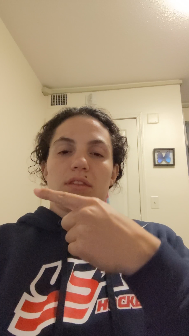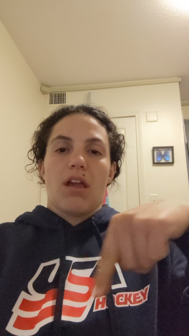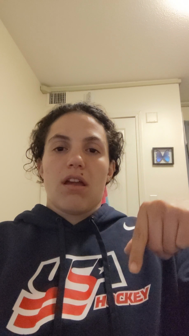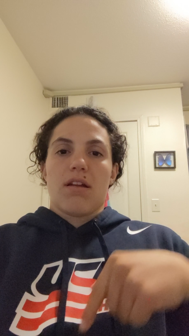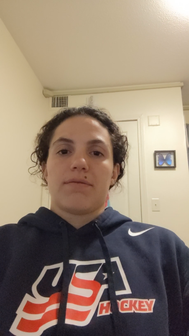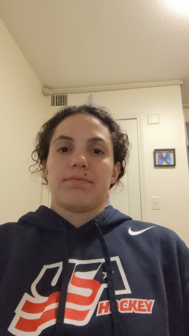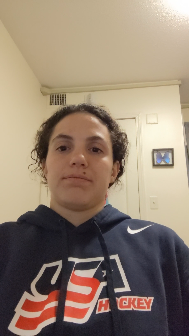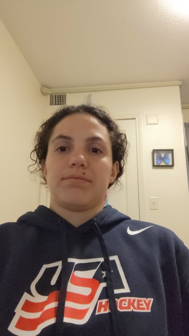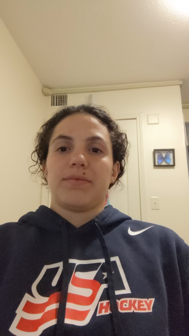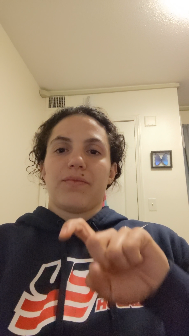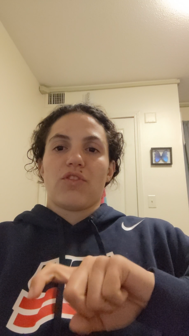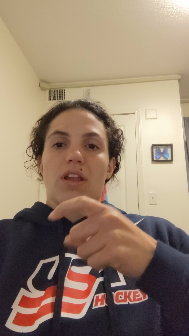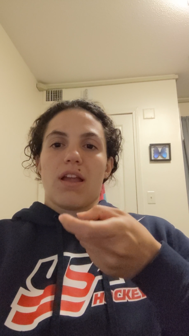friend